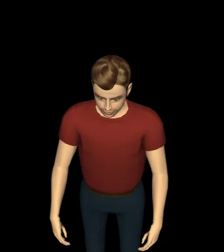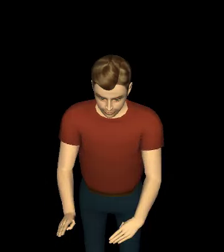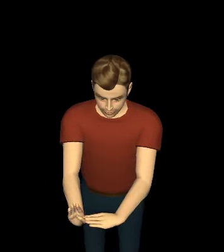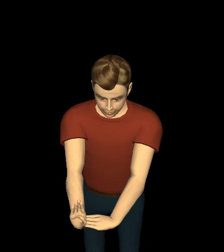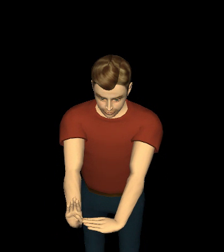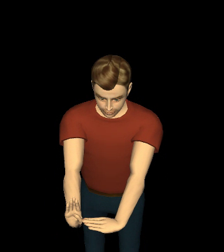يظهر